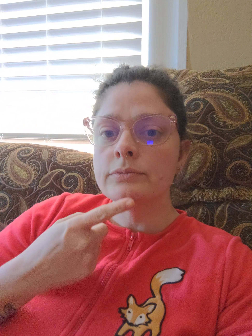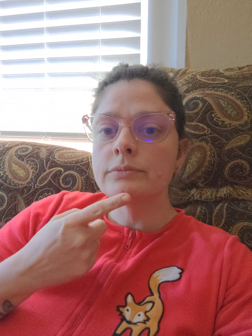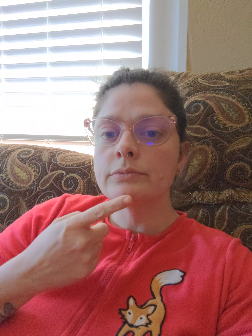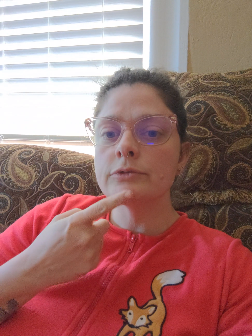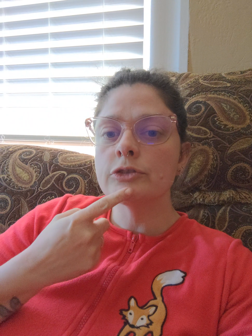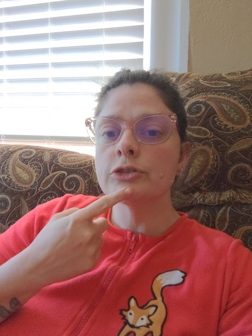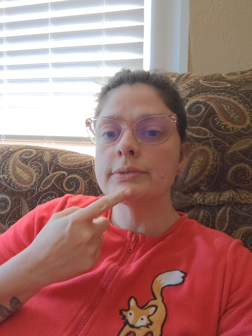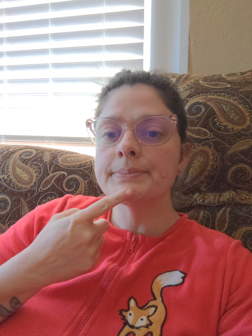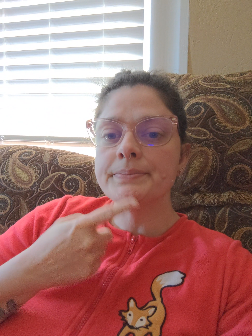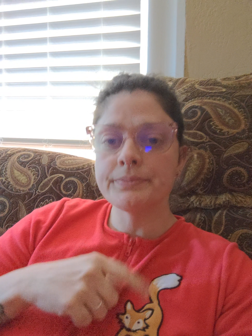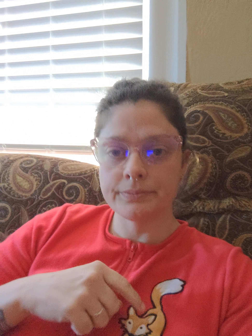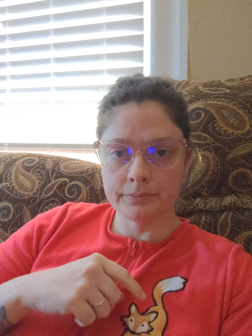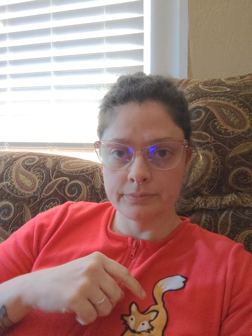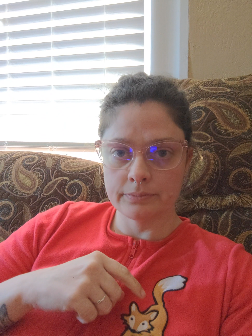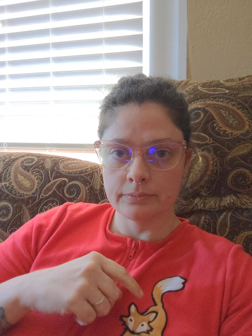chin